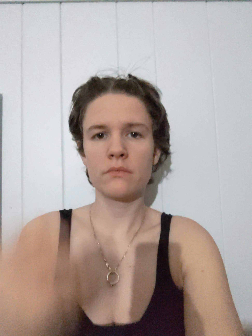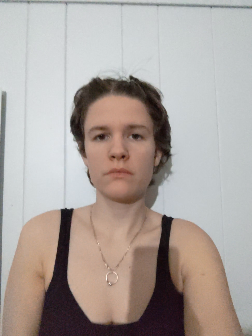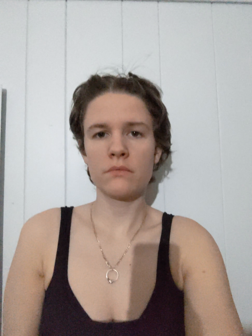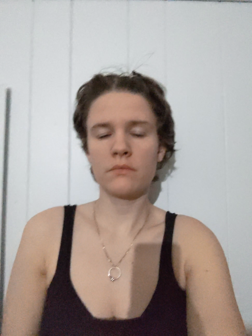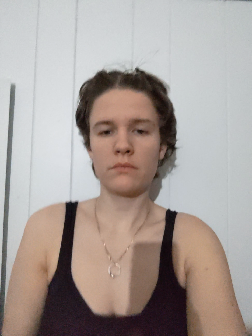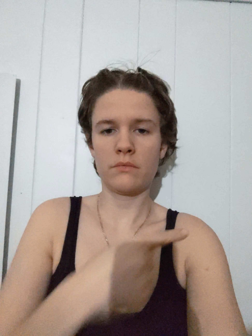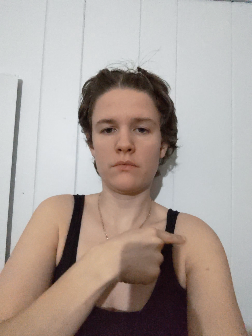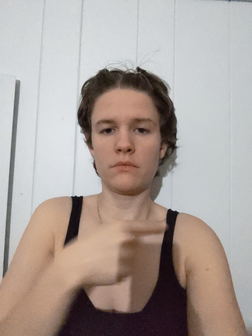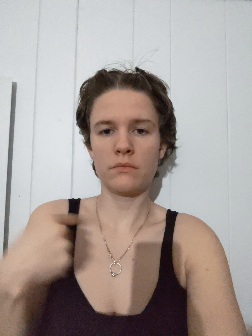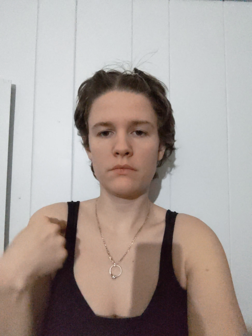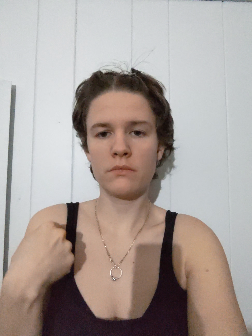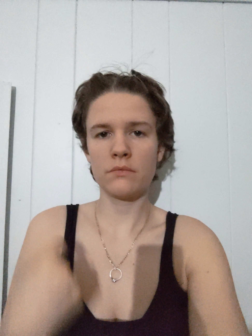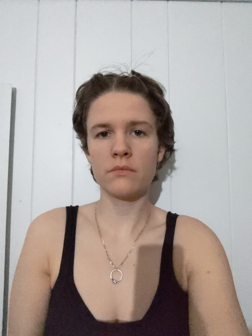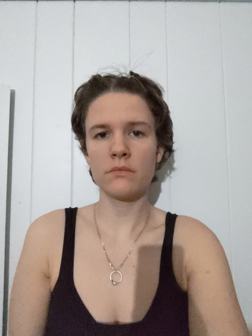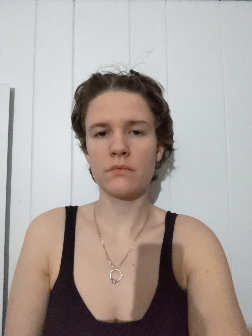we